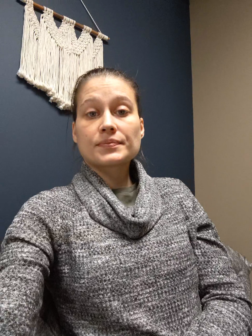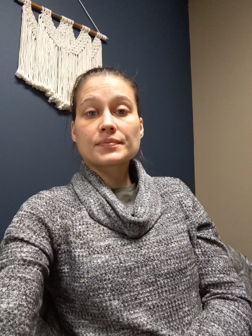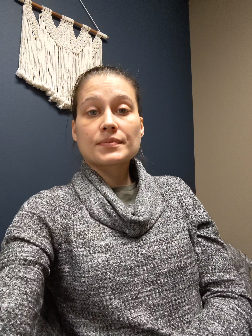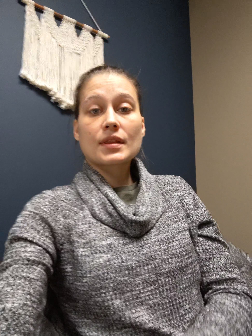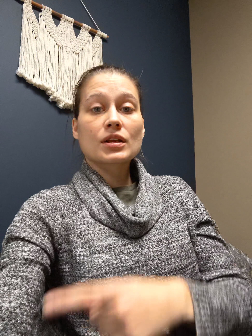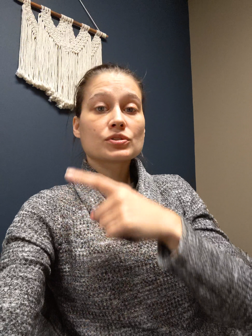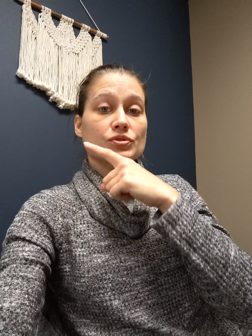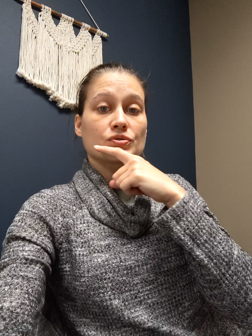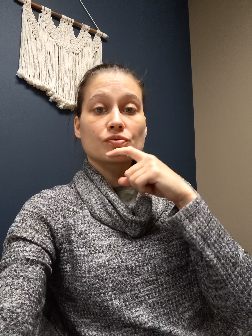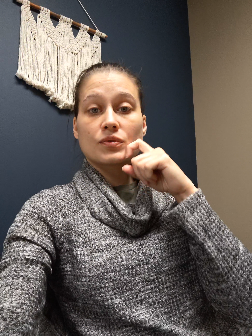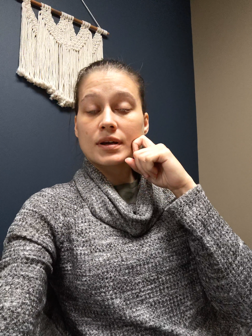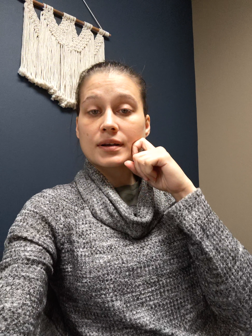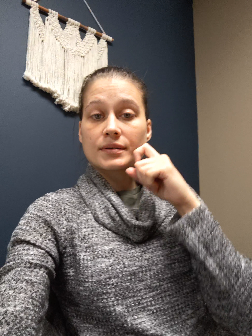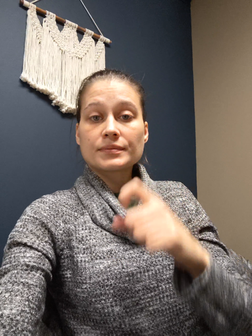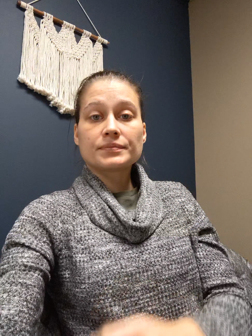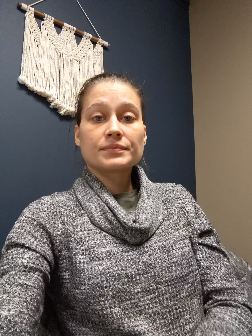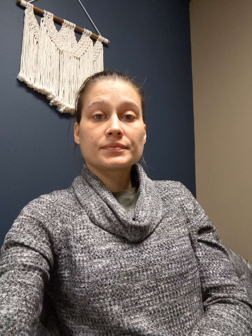dry